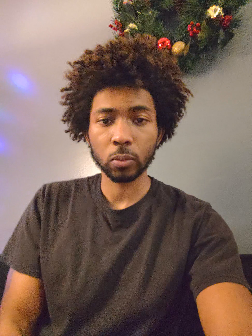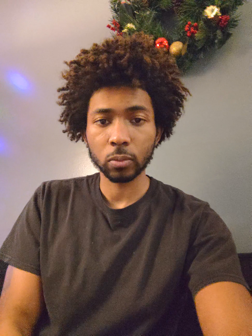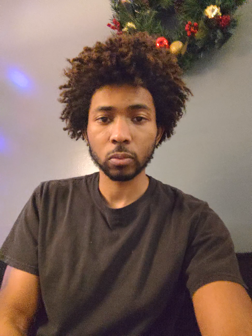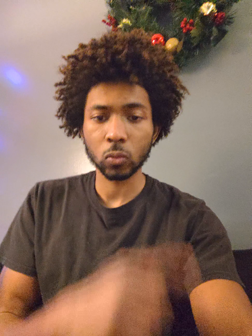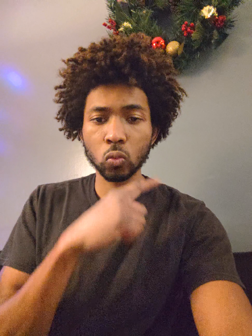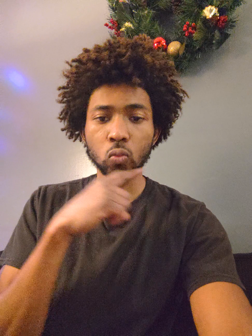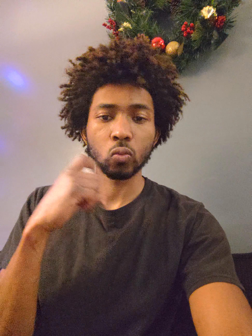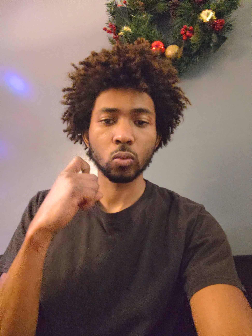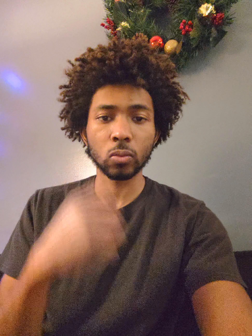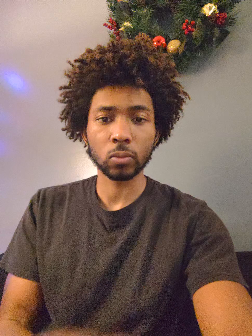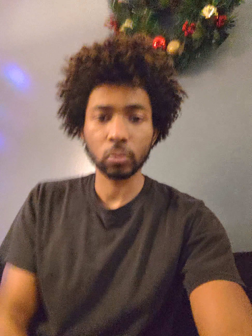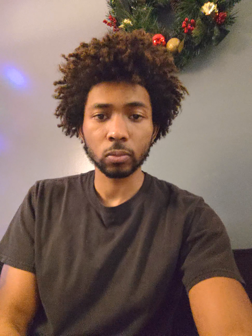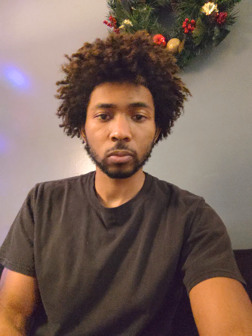dry